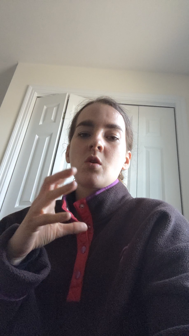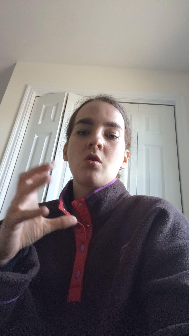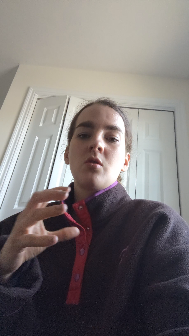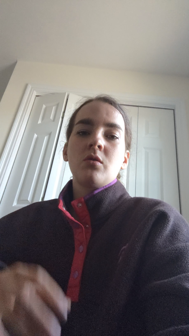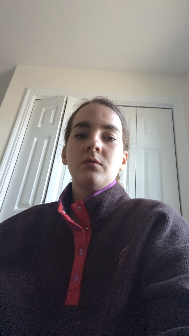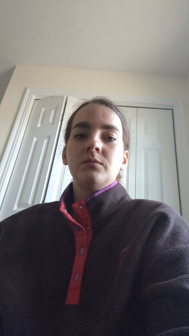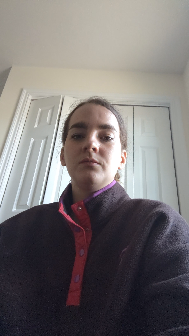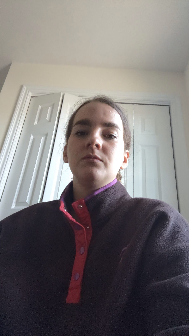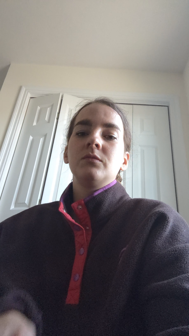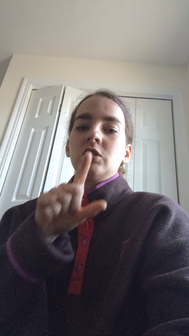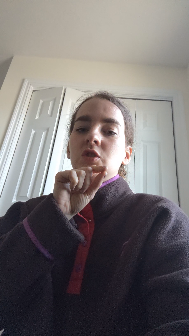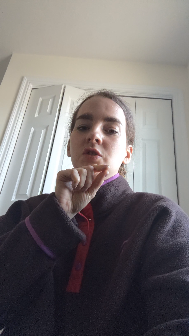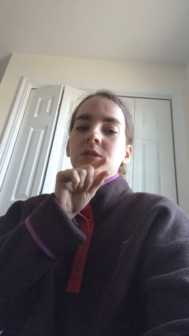chicken